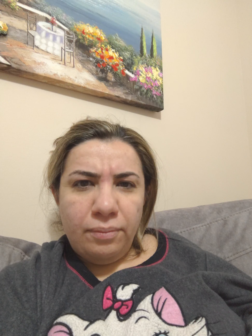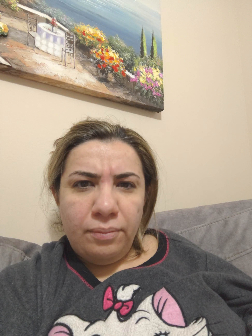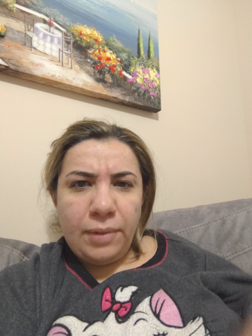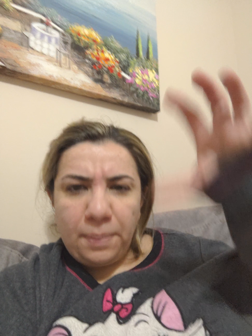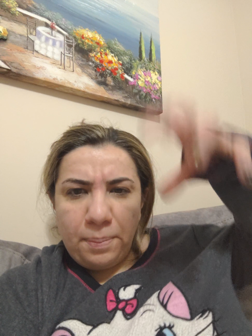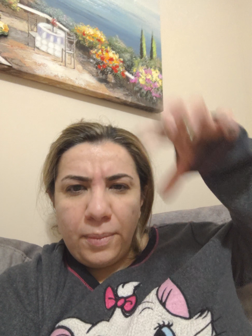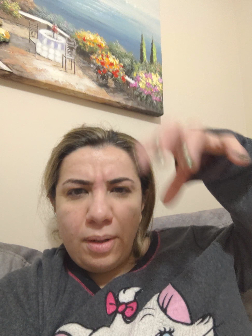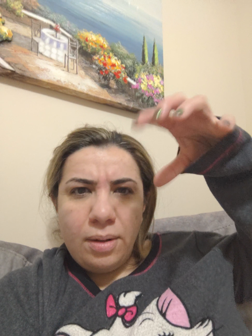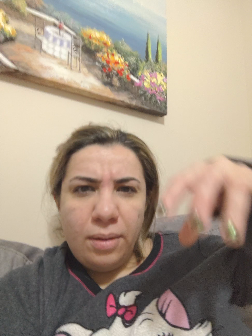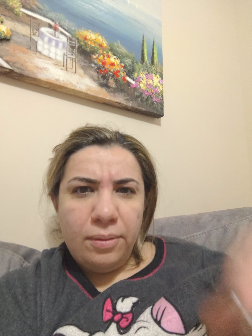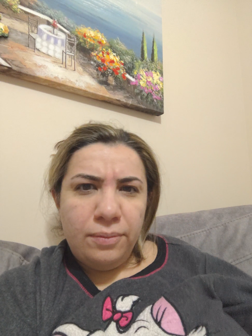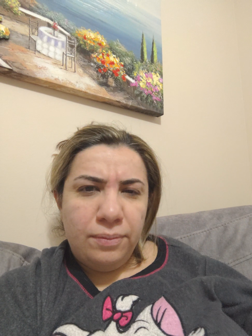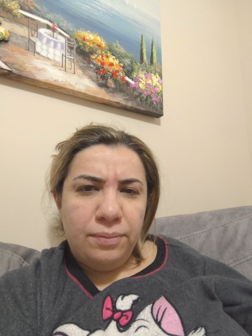rain